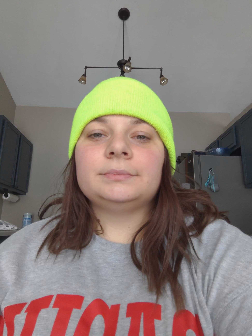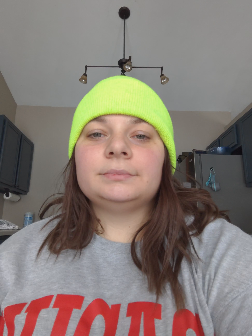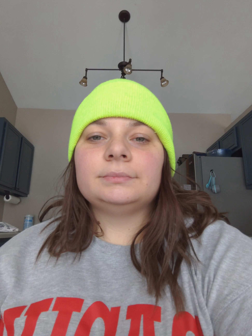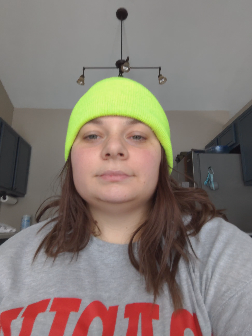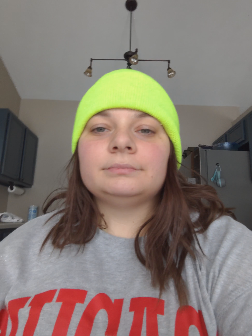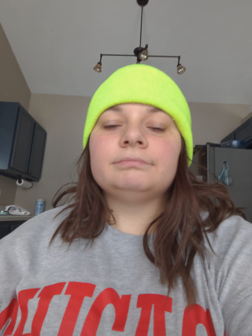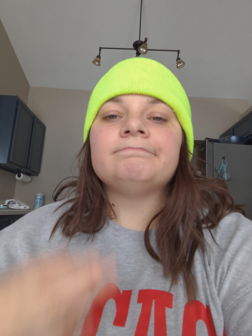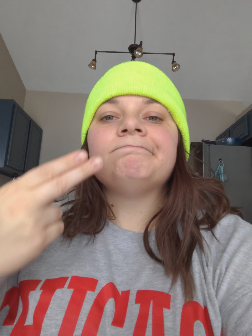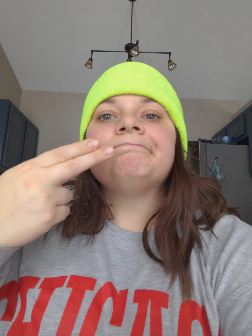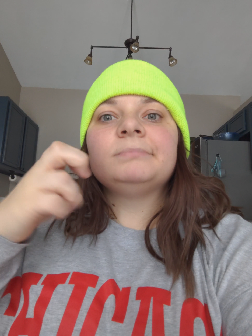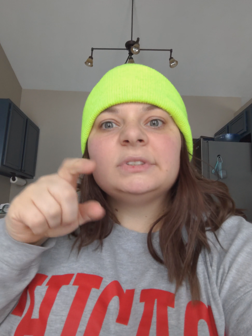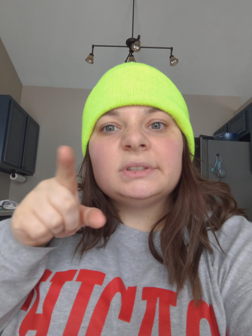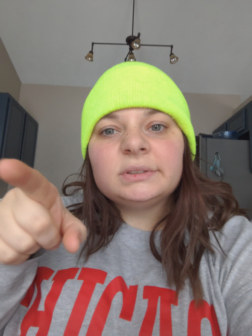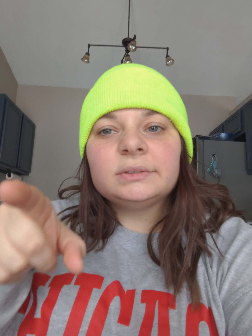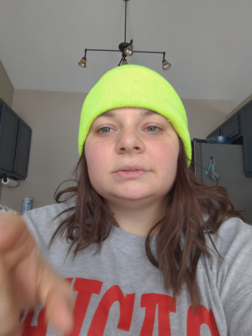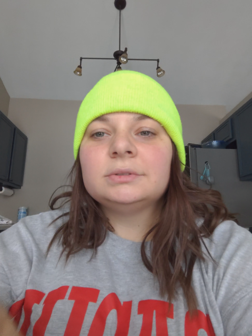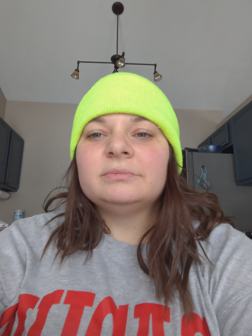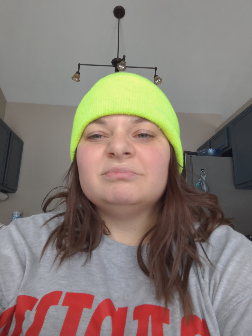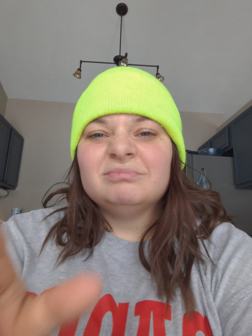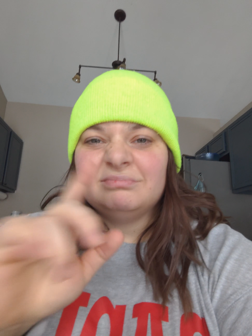he/she/it